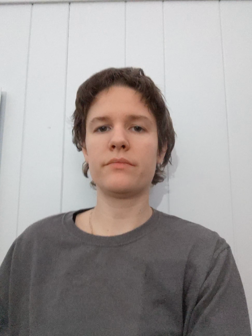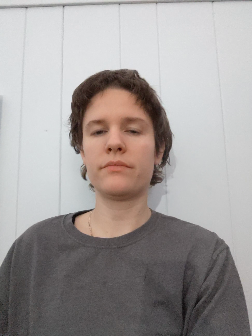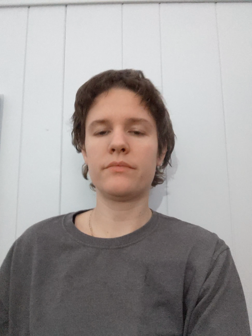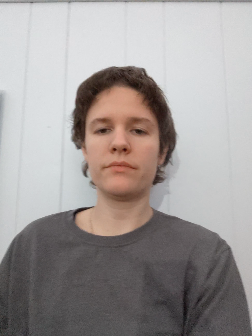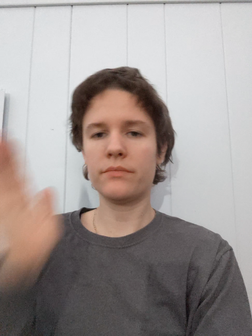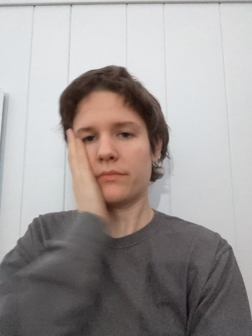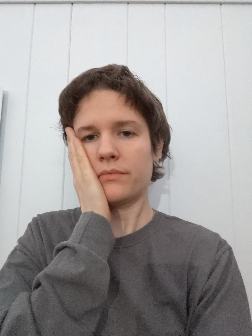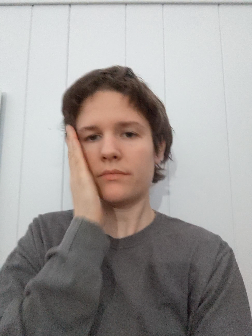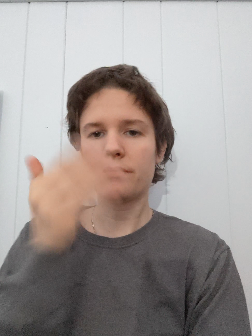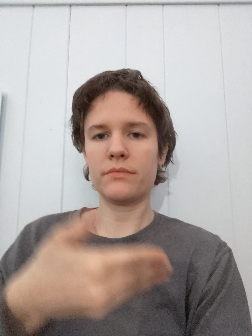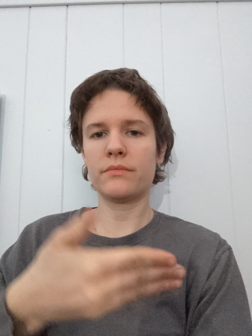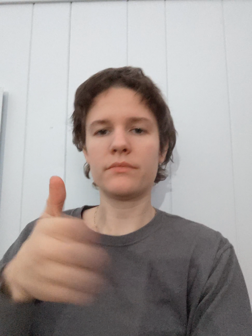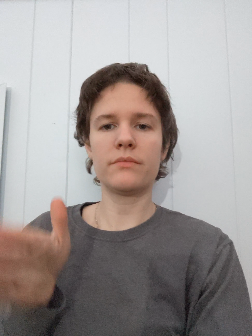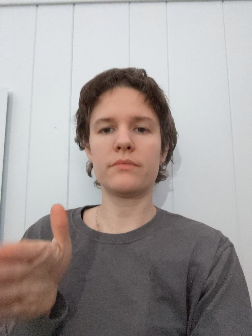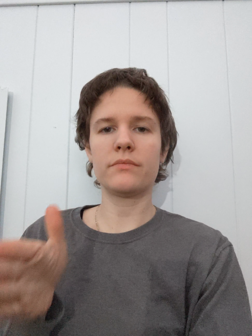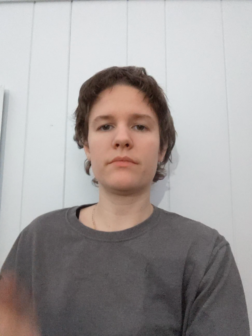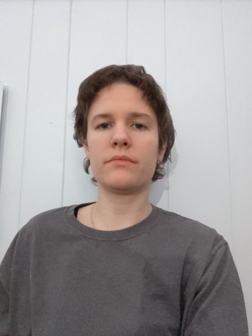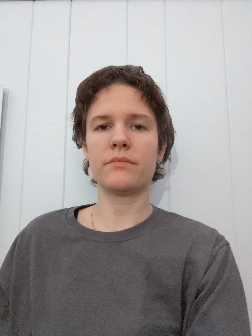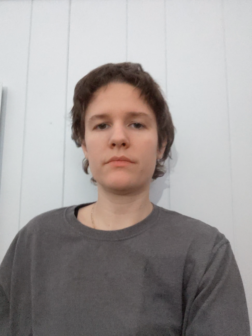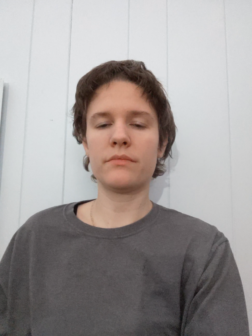bedroom